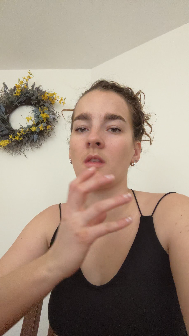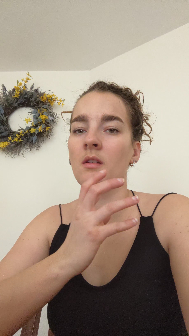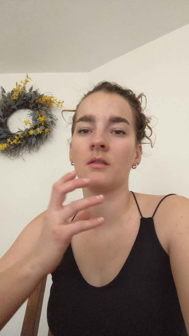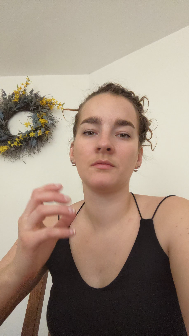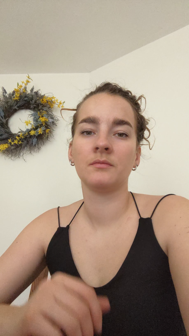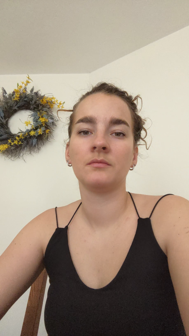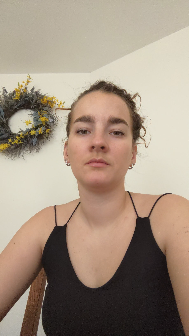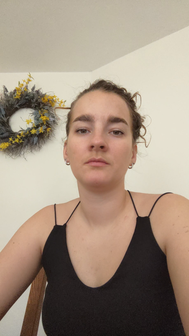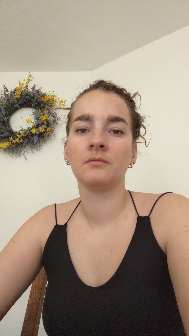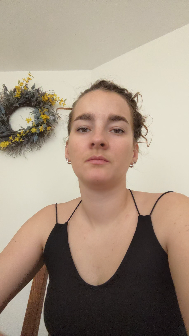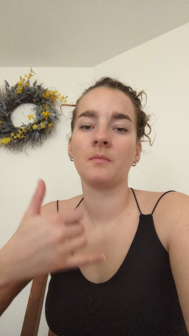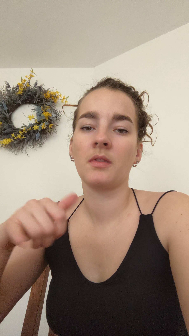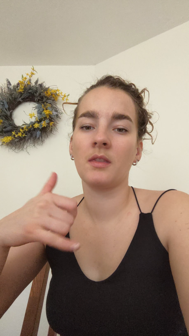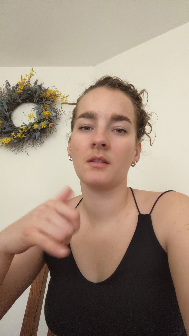play